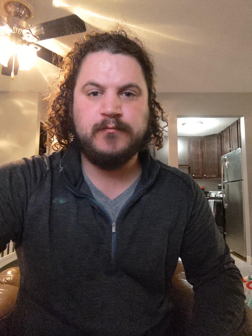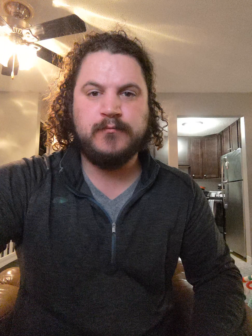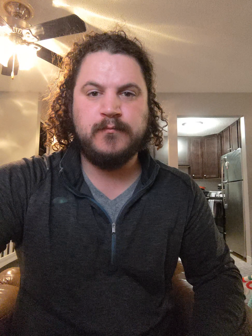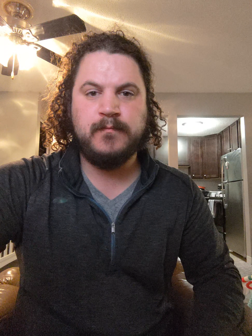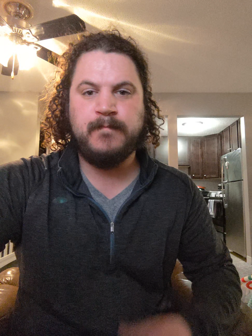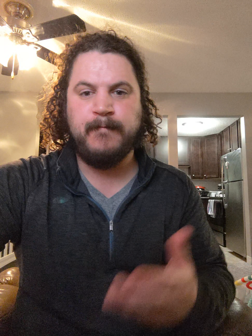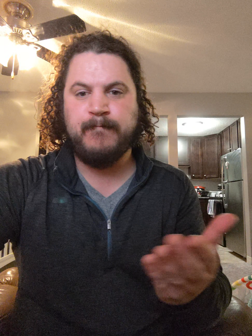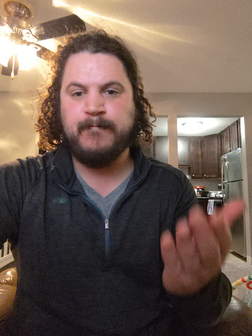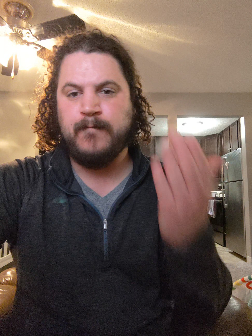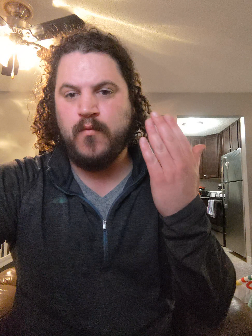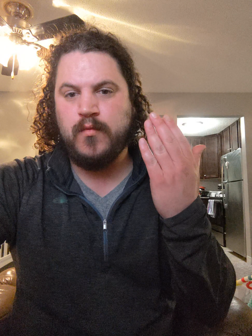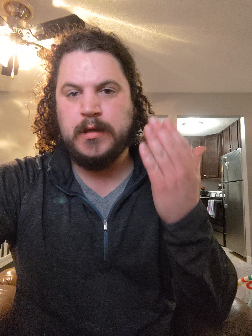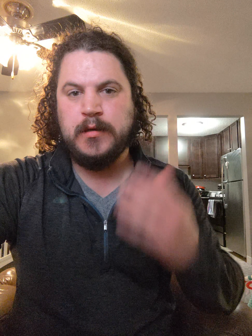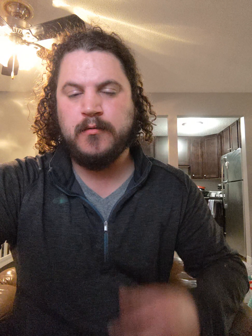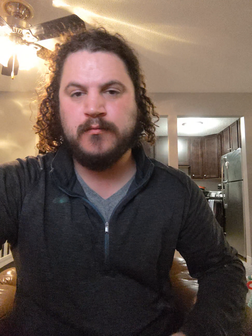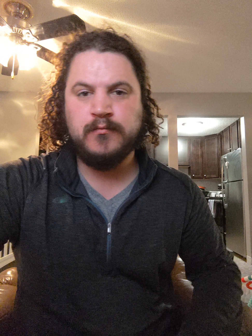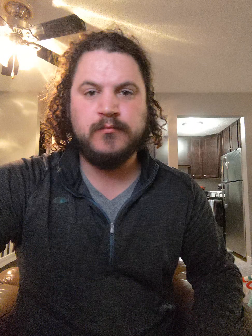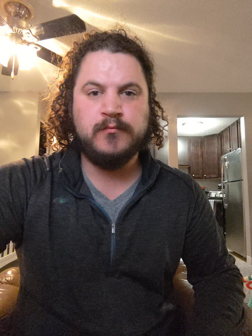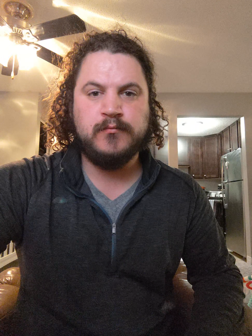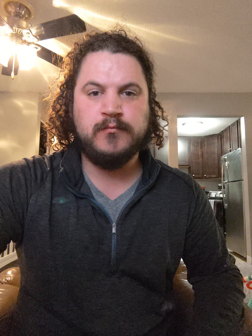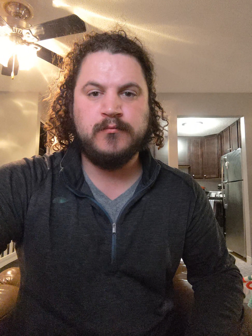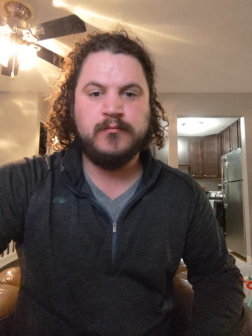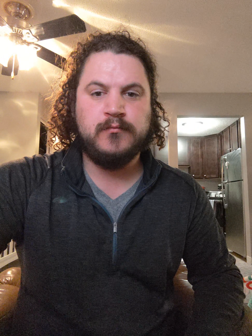morning